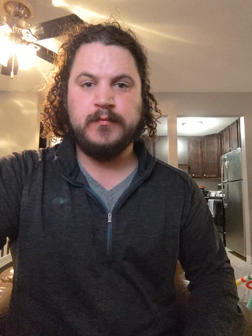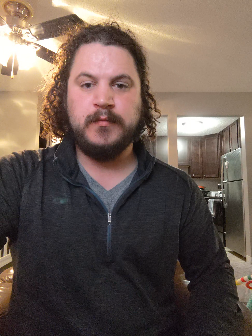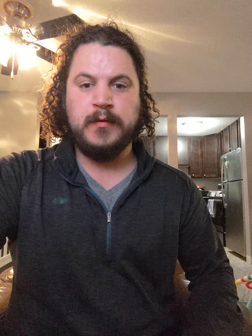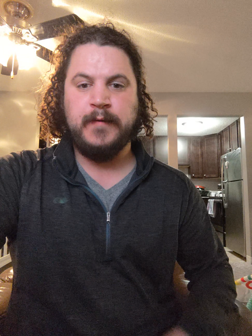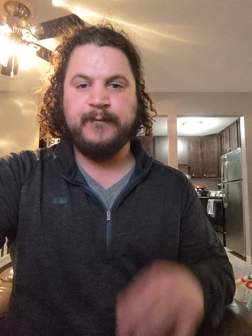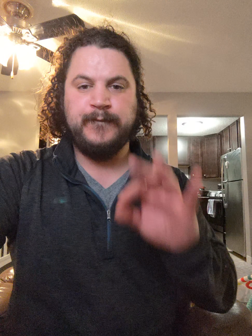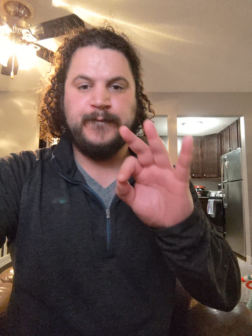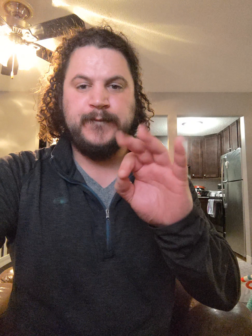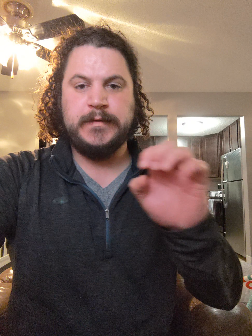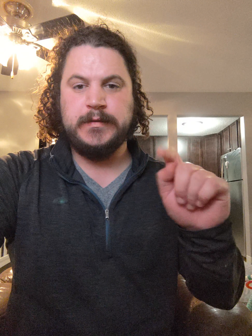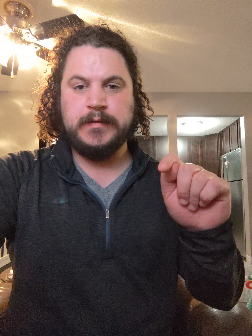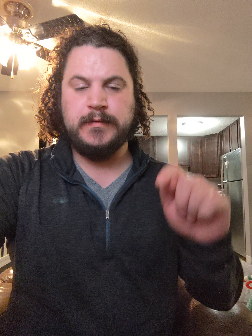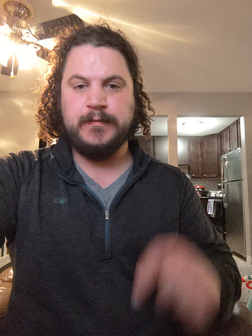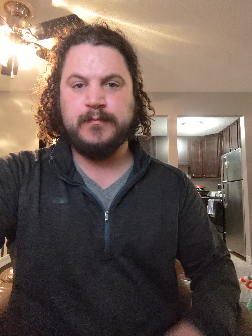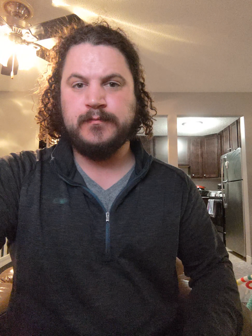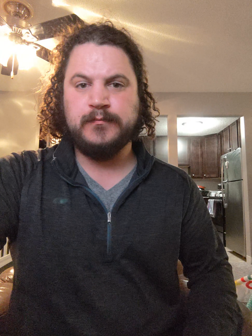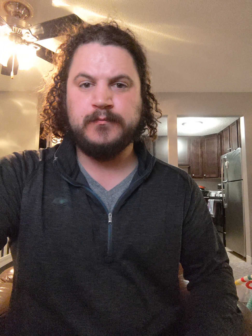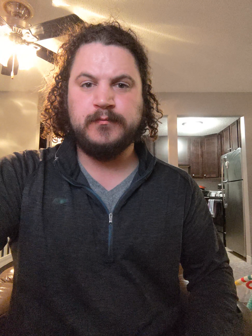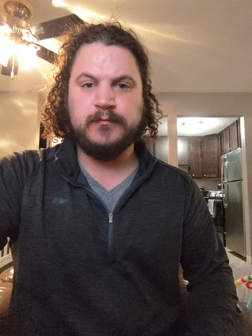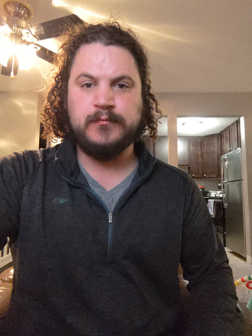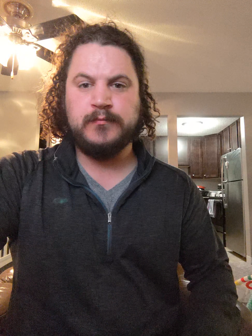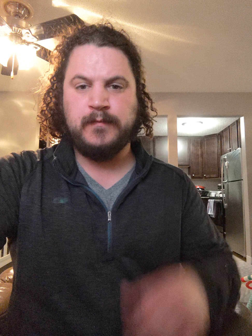feet